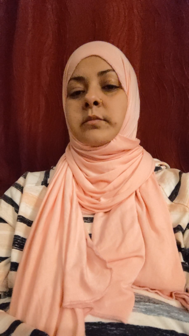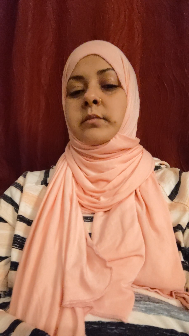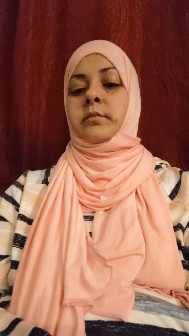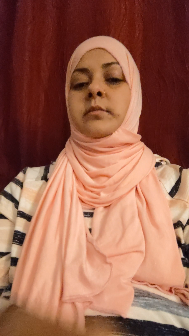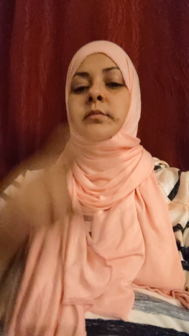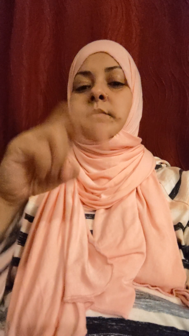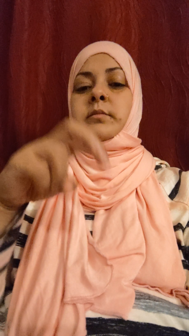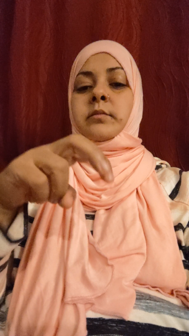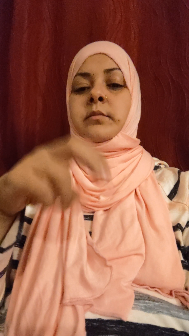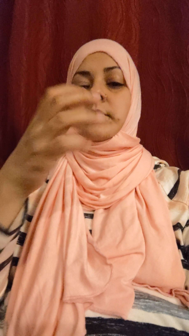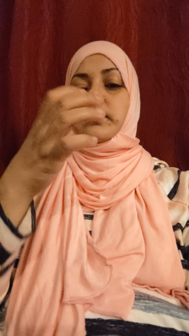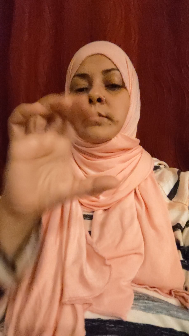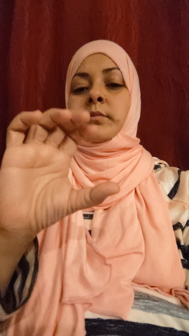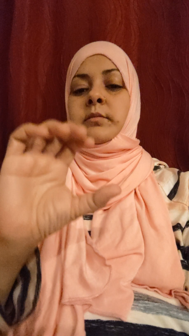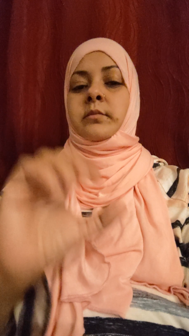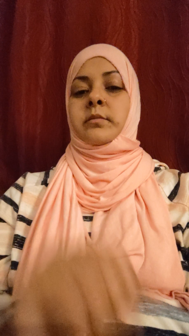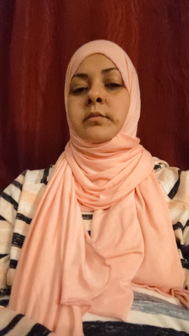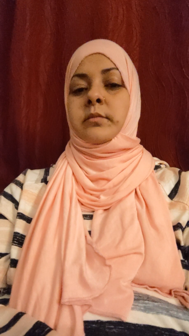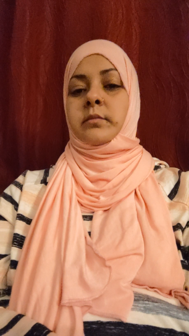potato chip